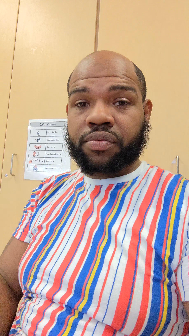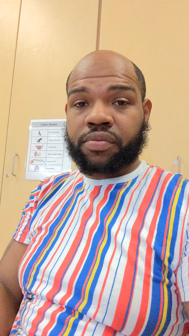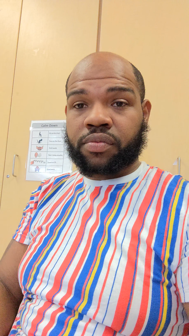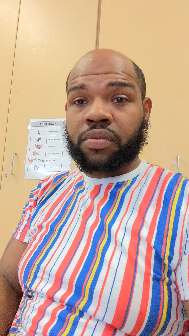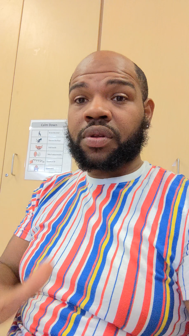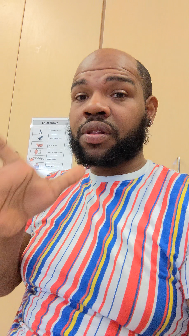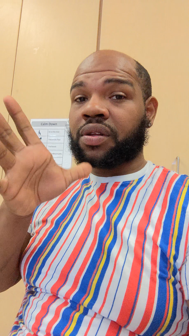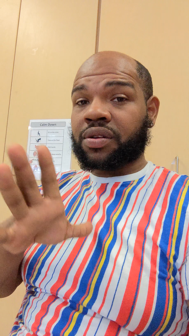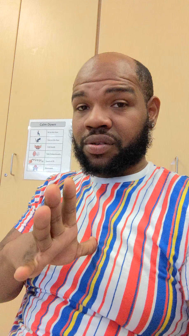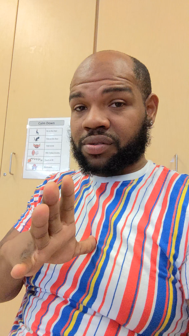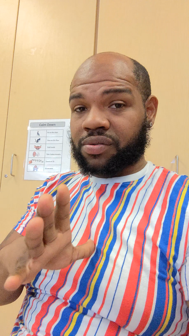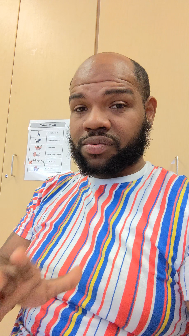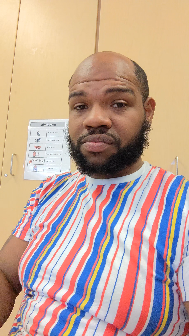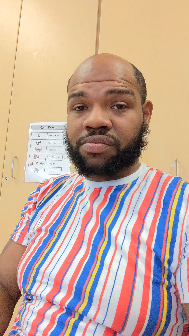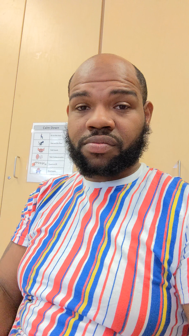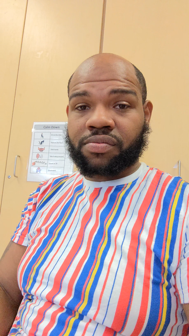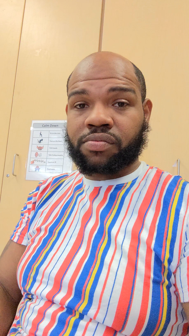lady